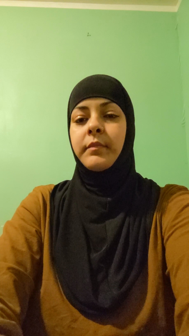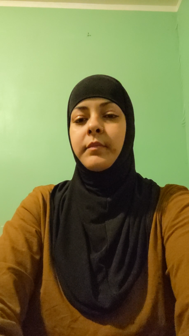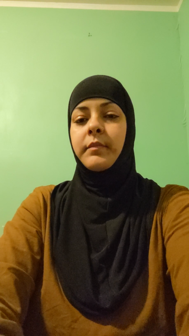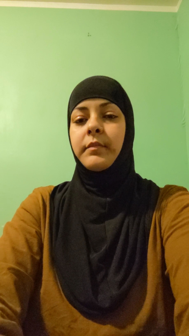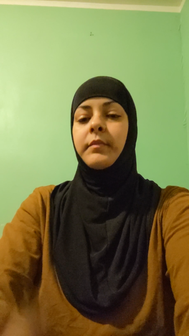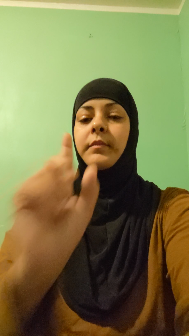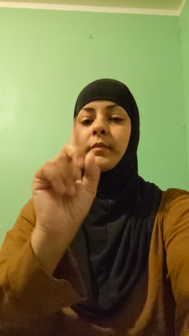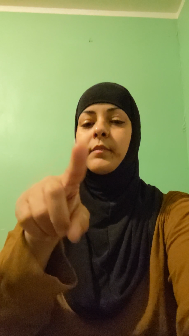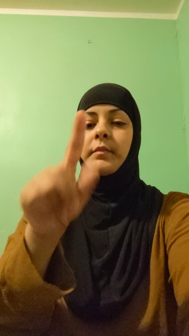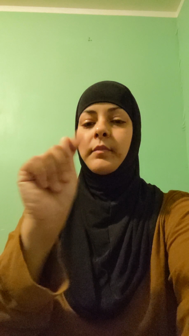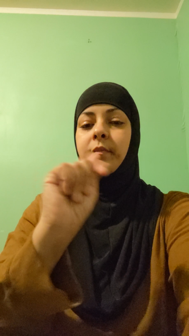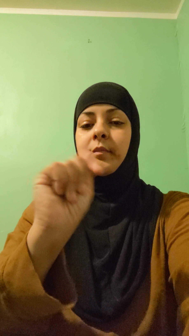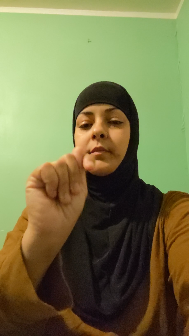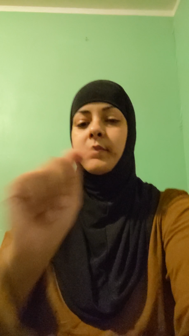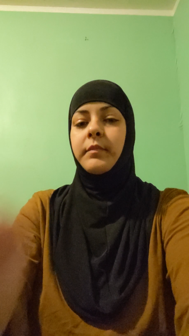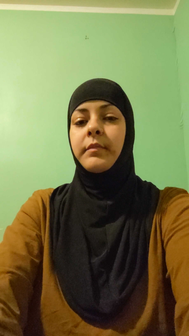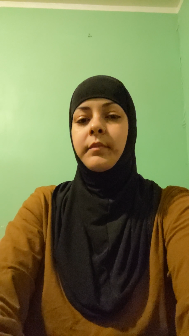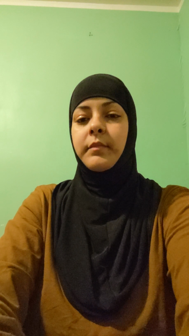go potty